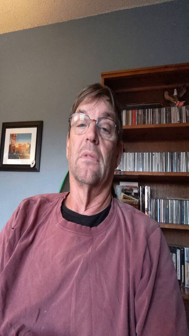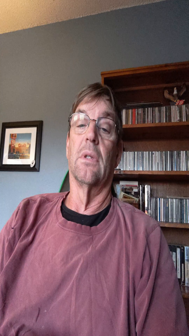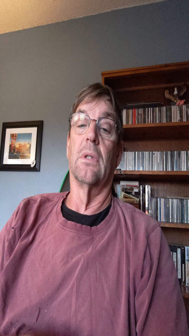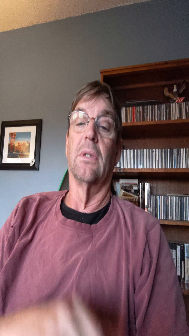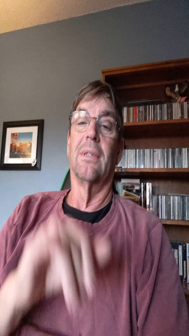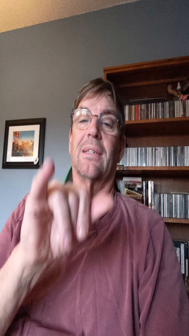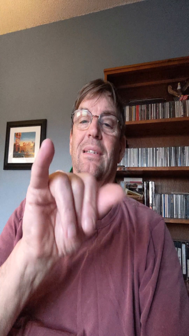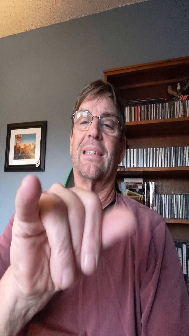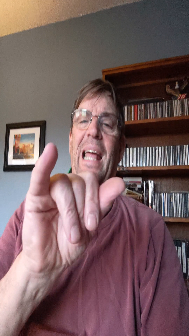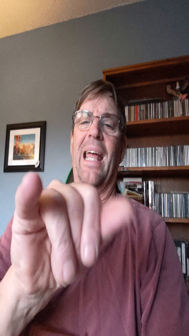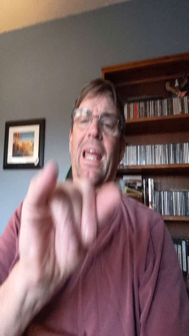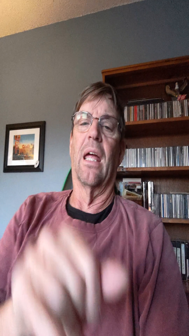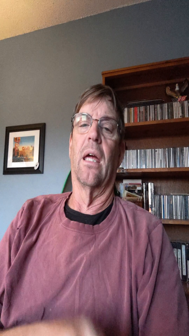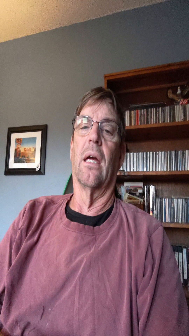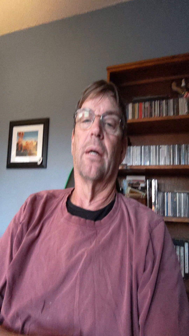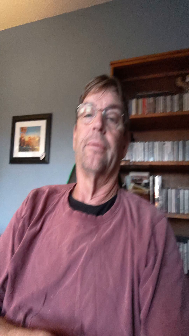stay